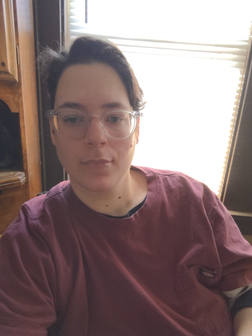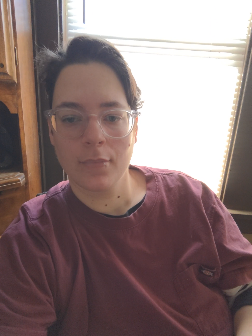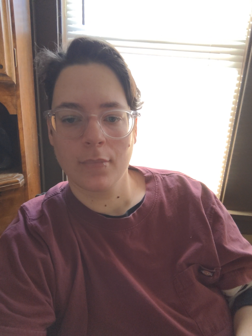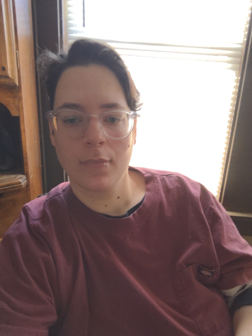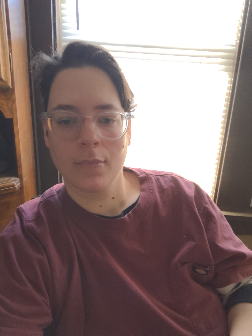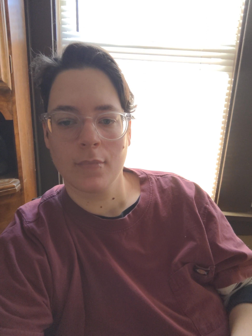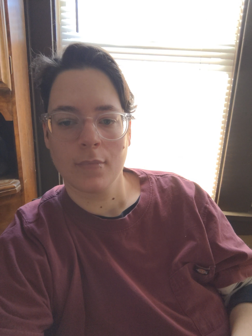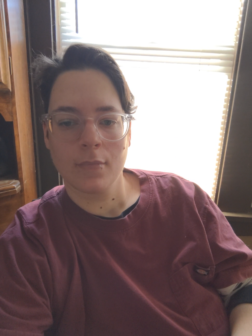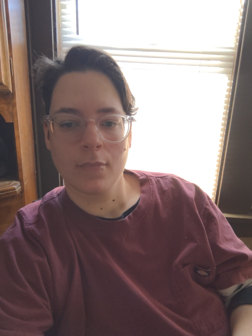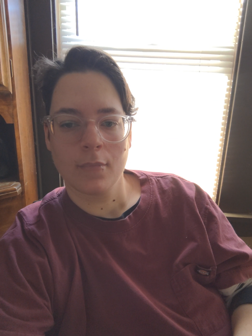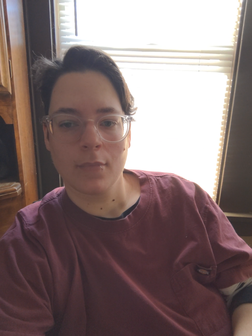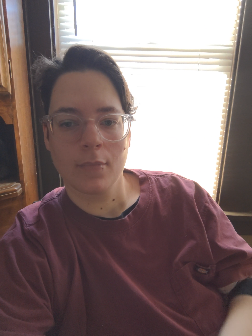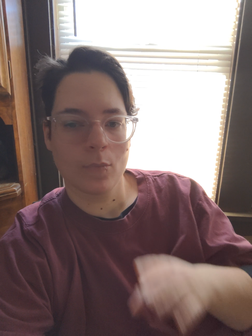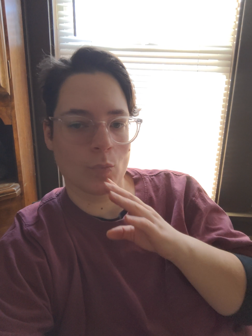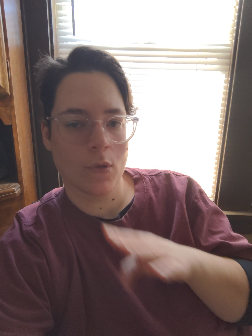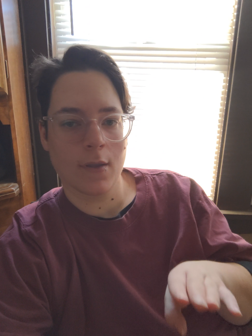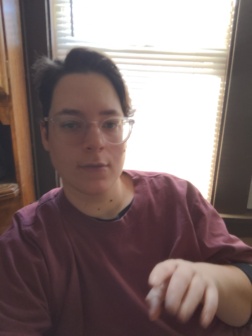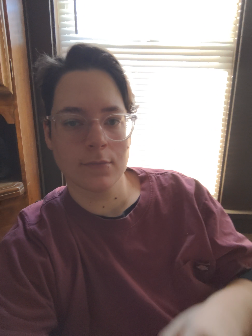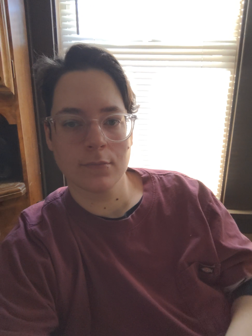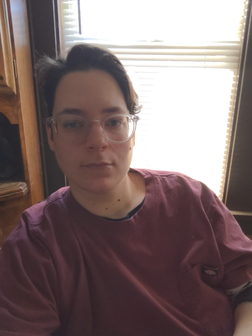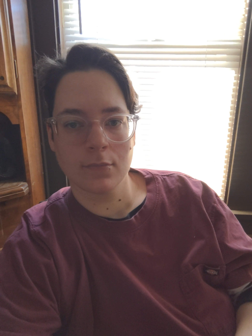quiet